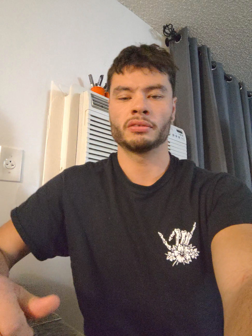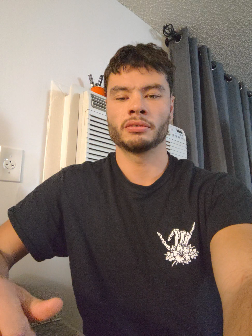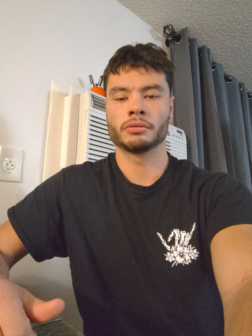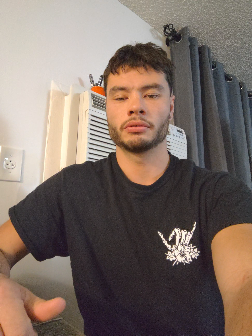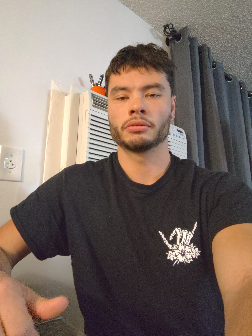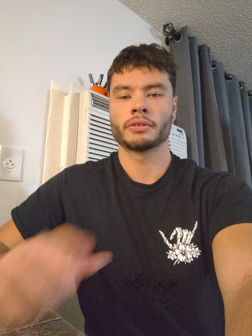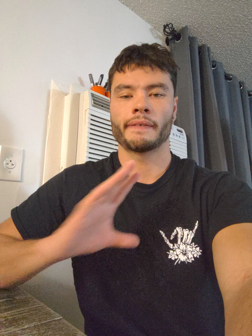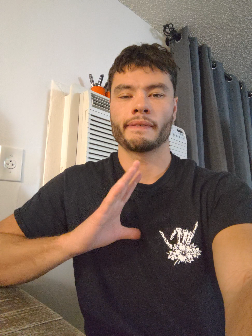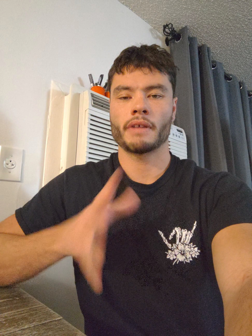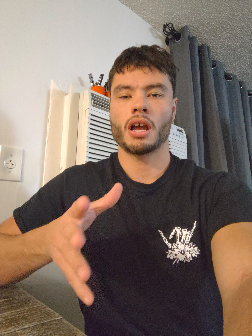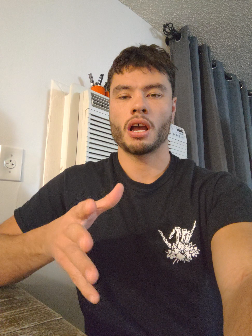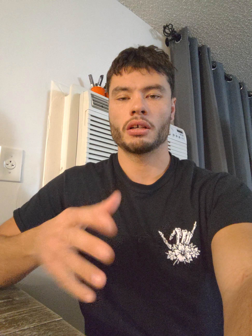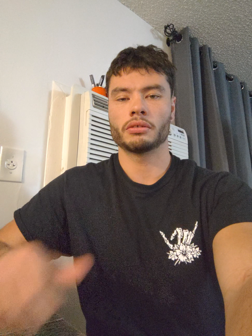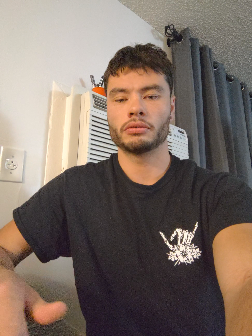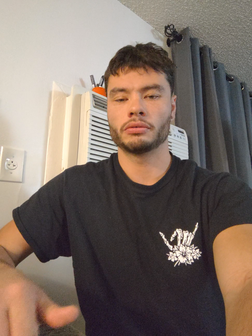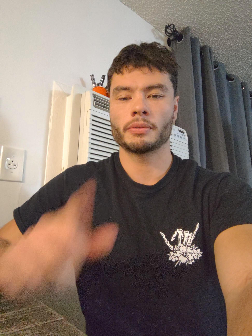fine